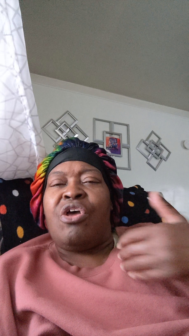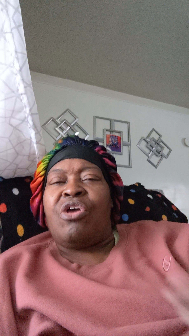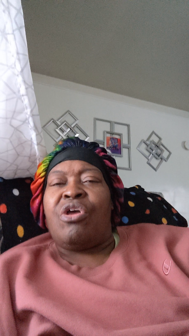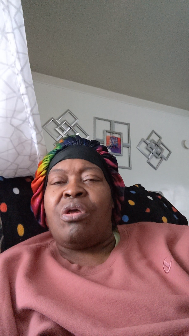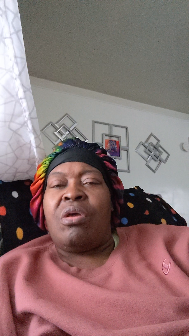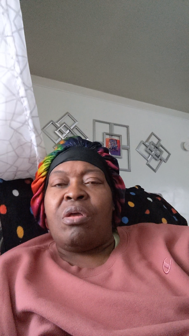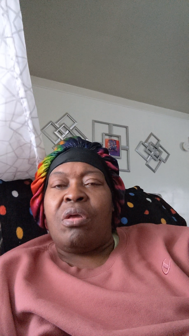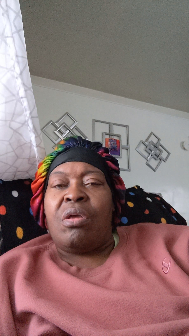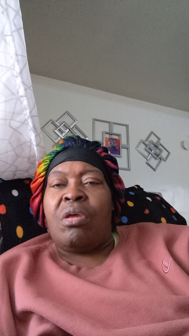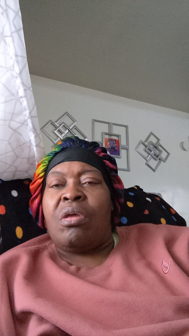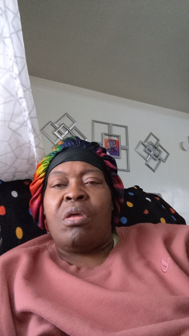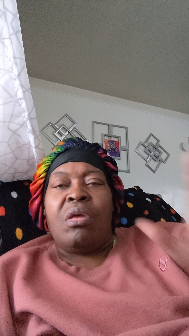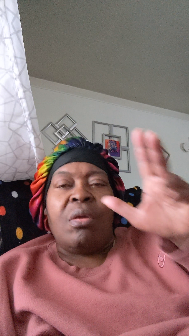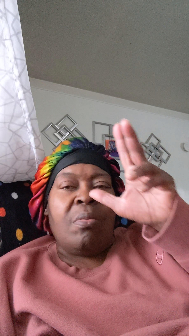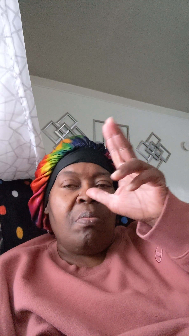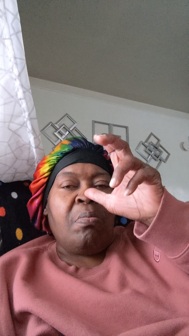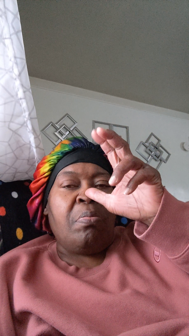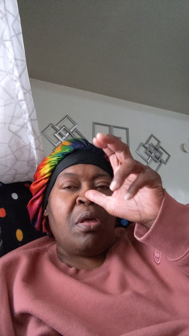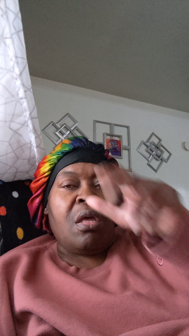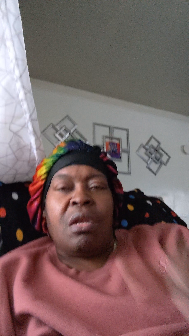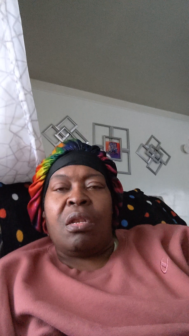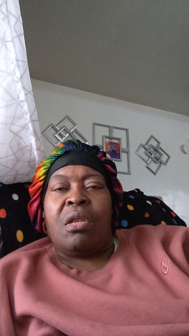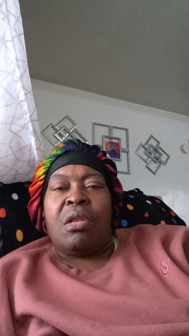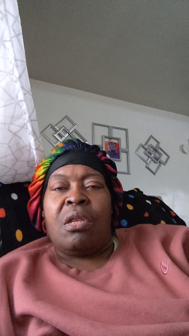ant